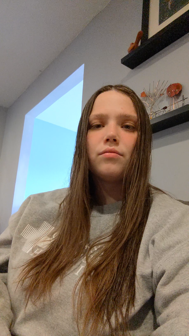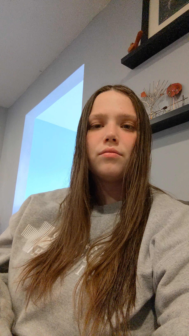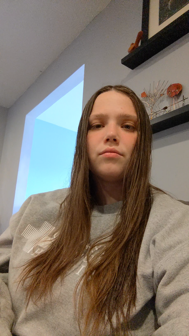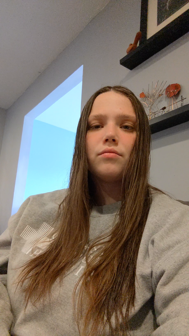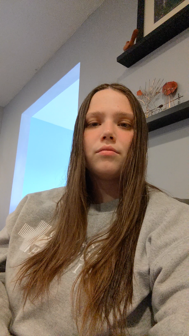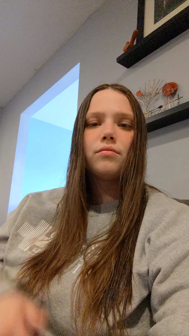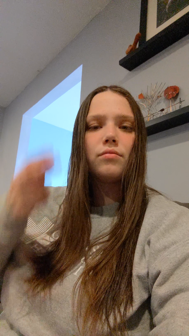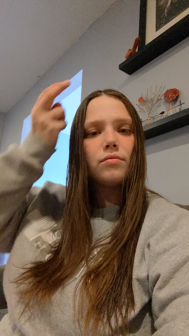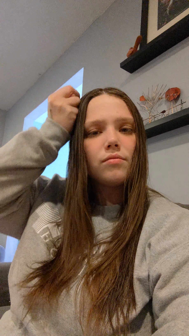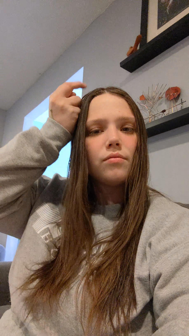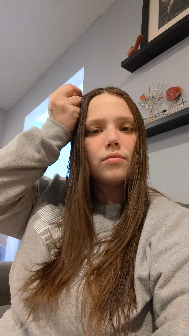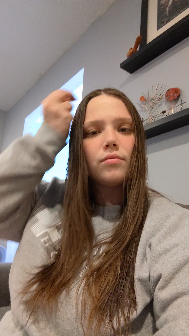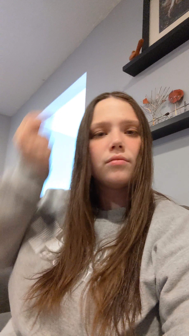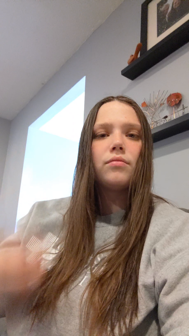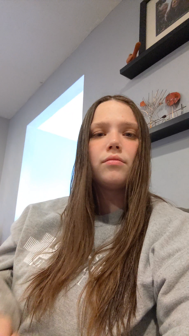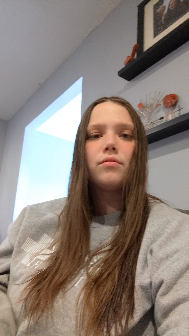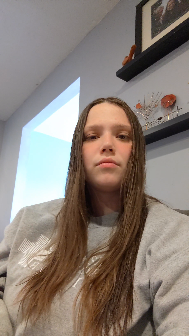bunny